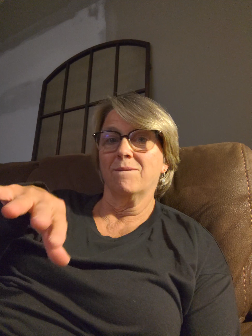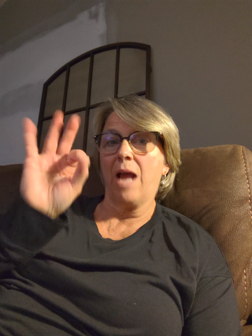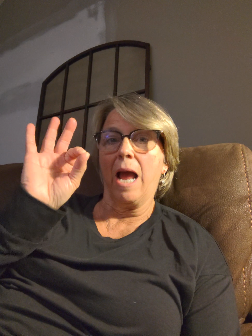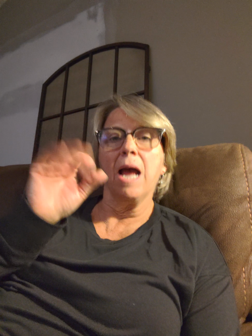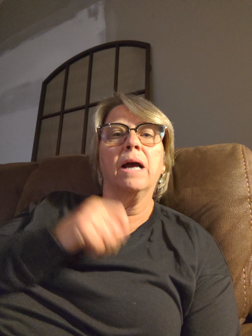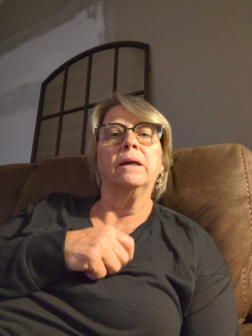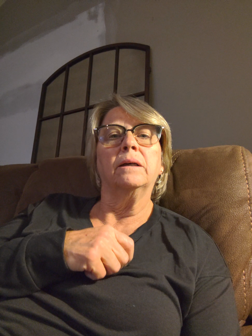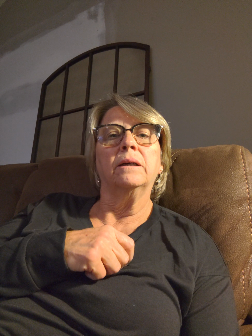find